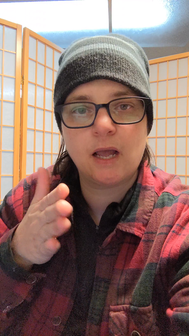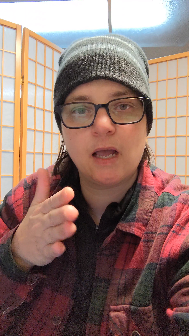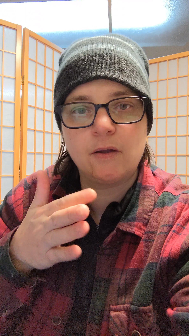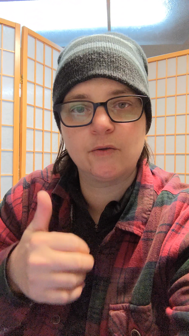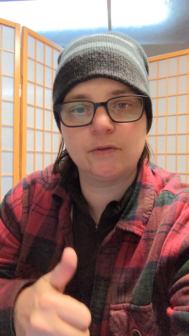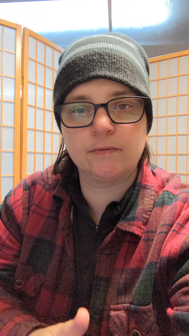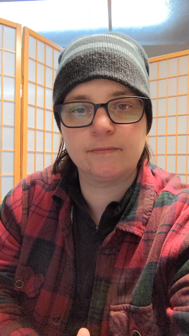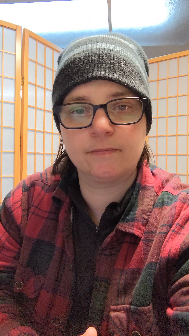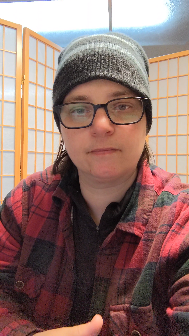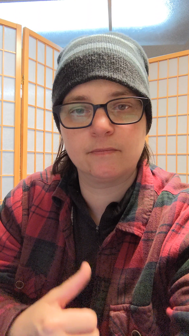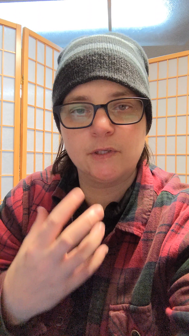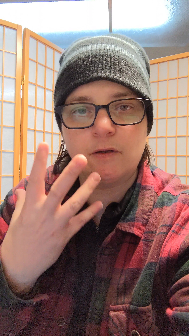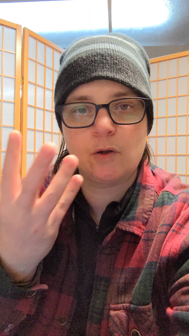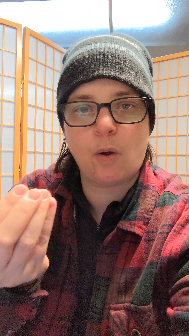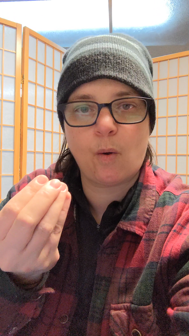going to